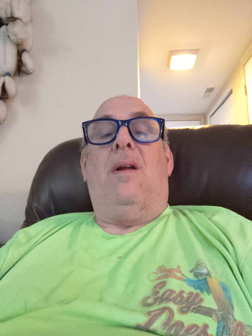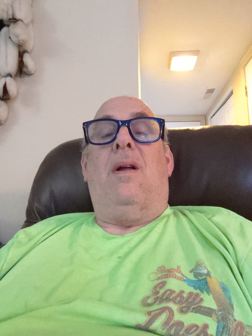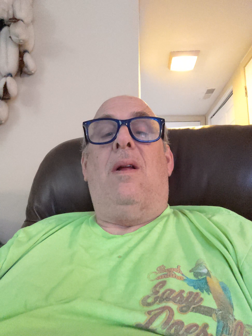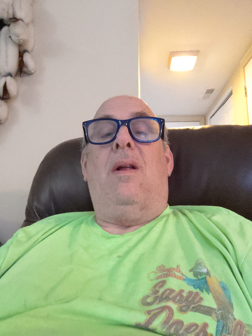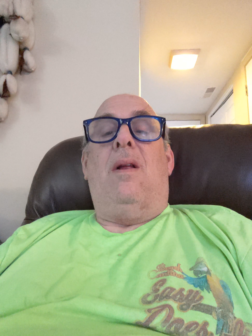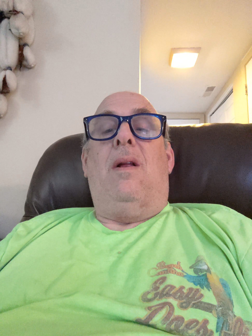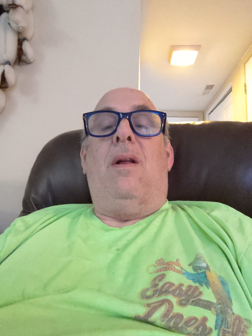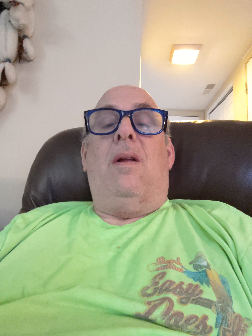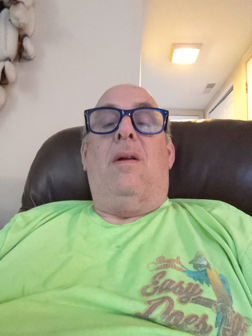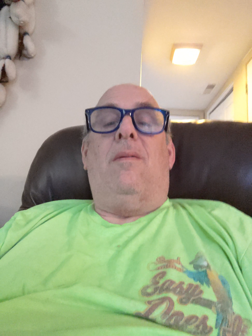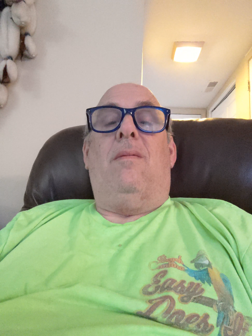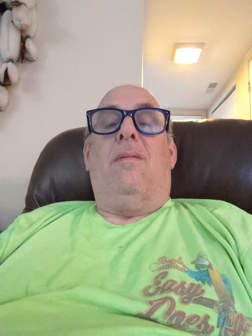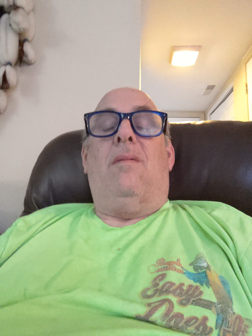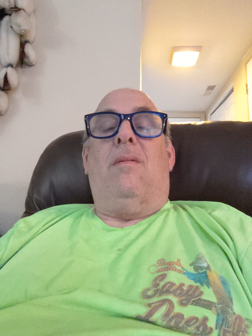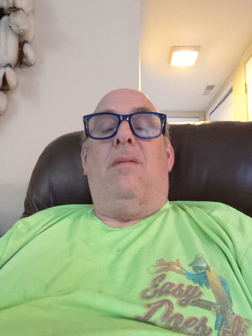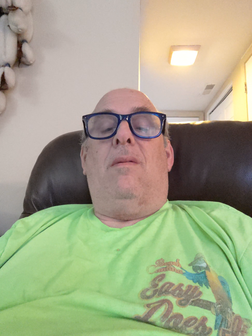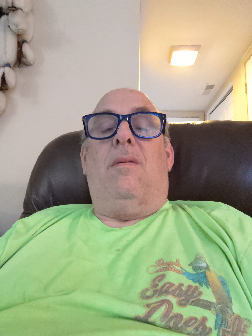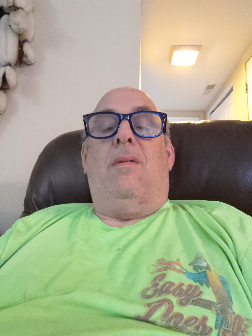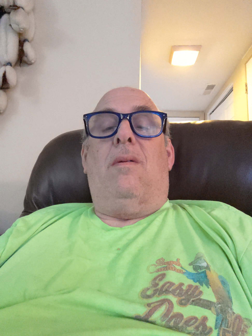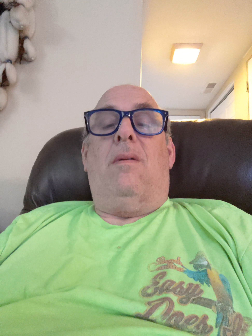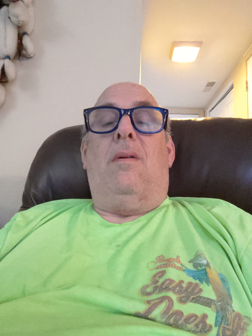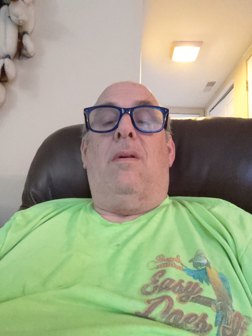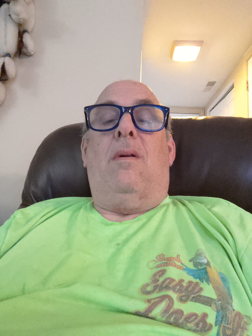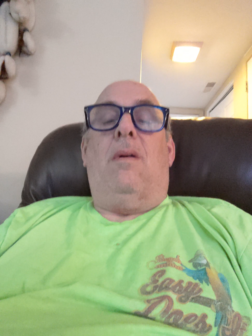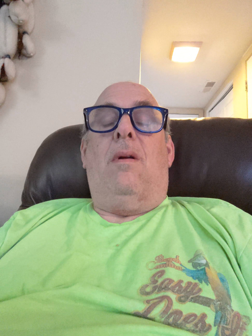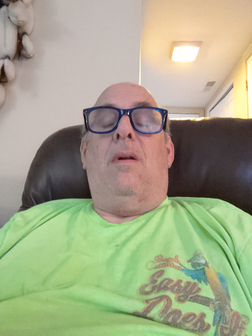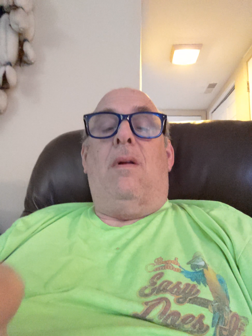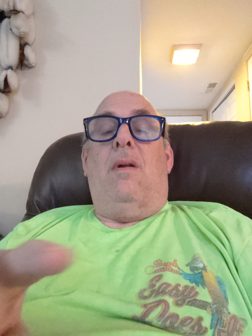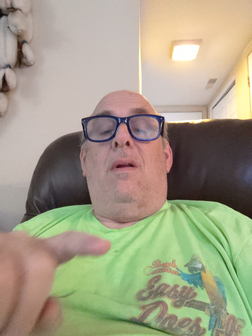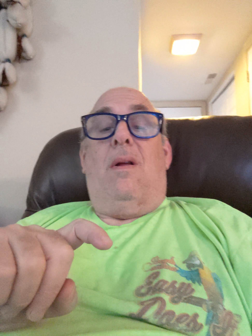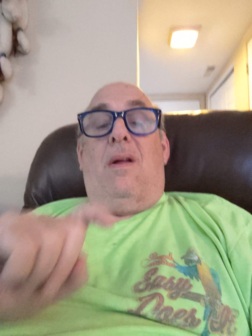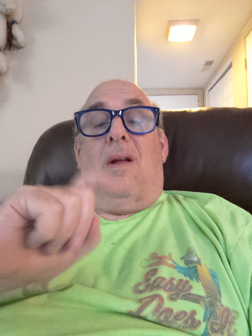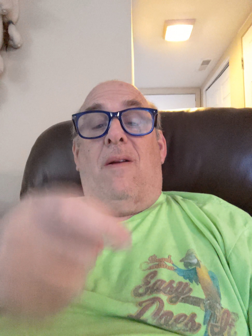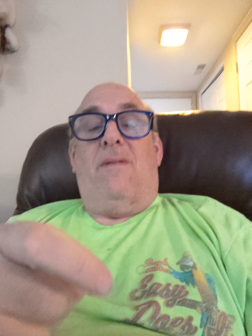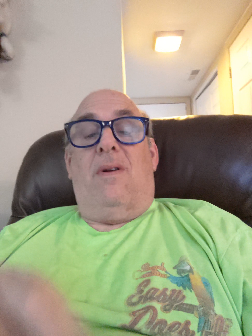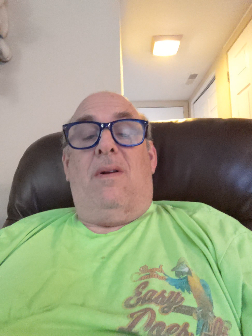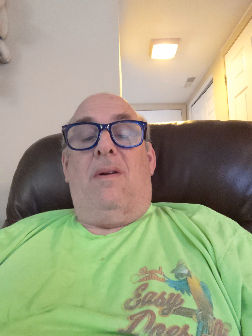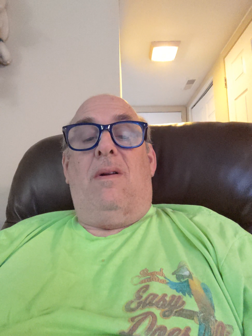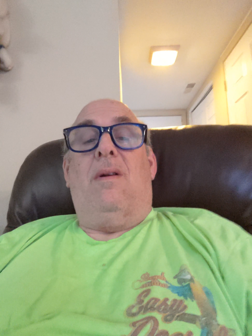gift